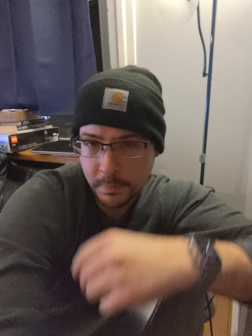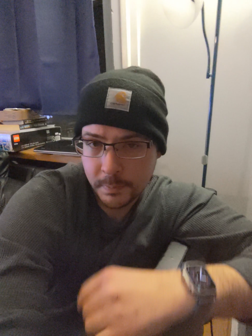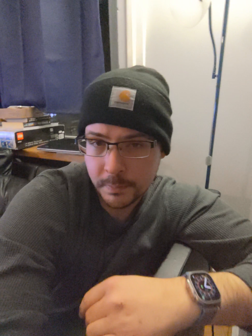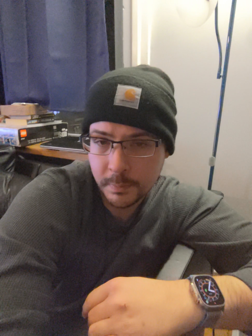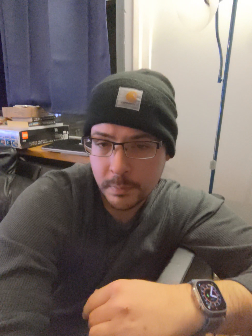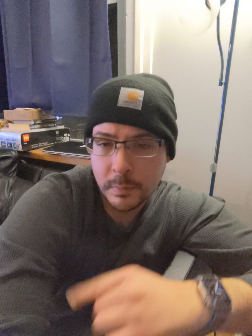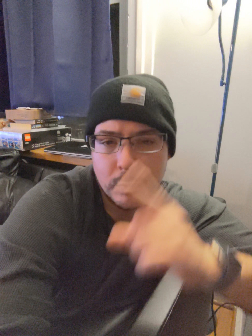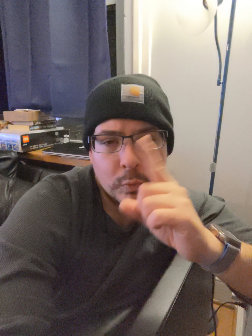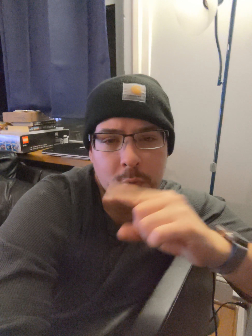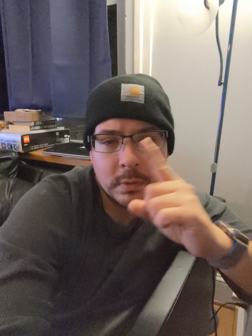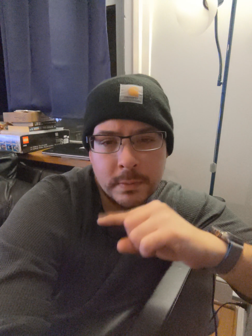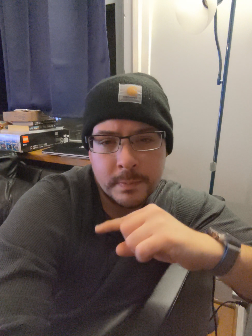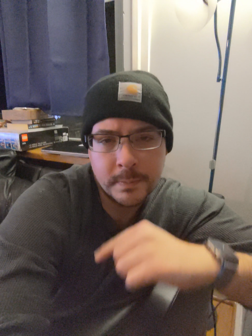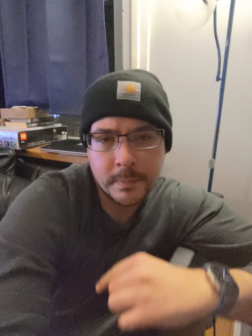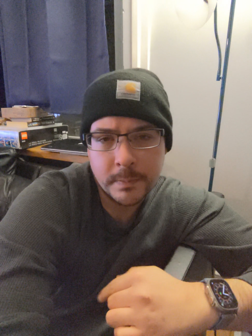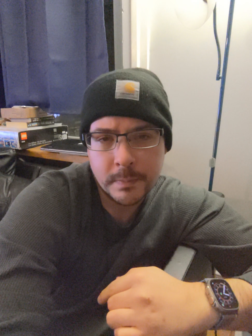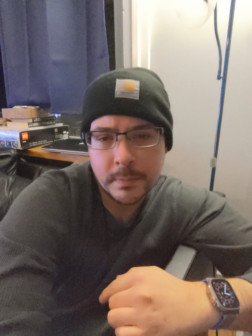pretend